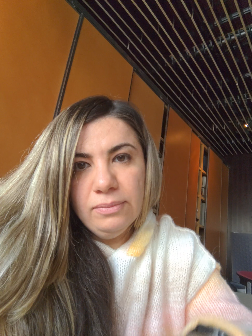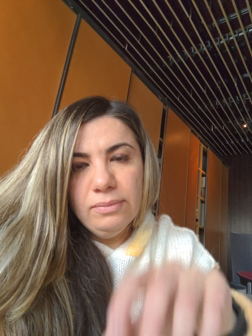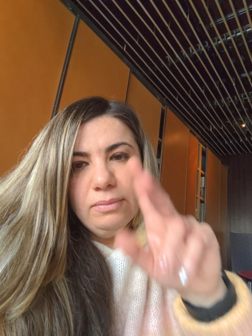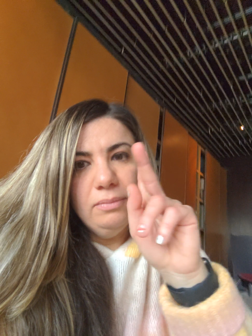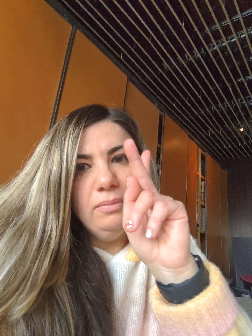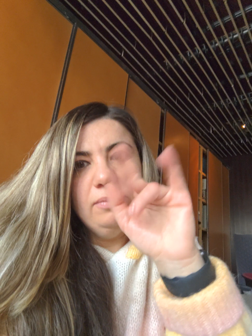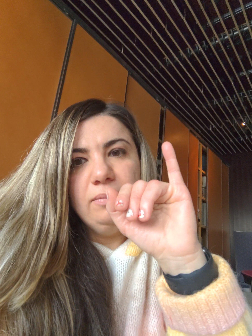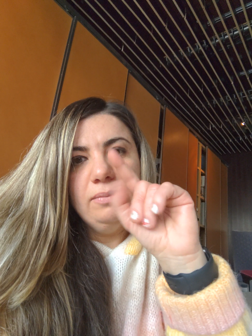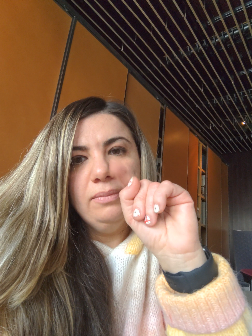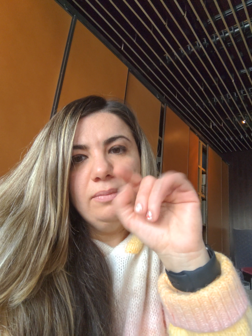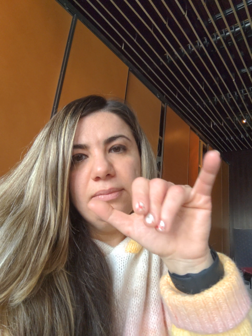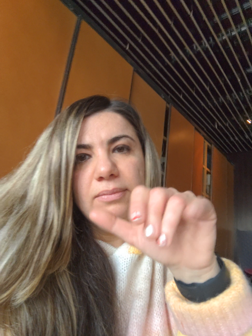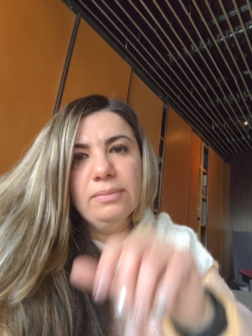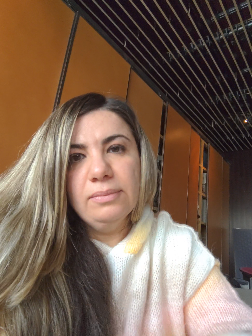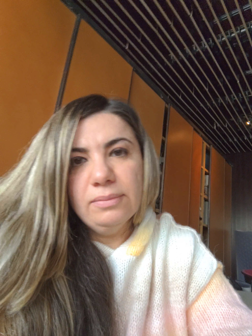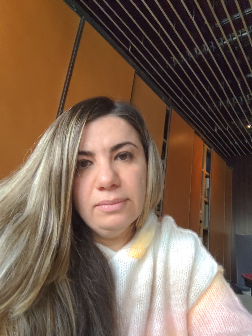kitty